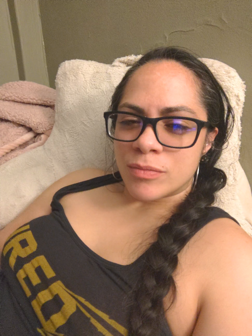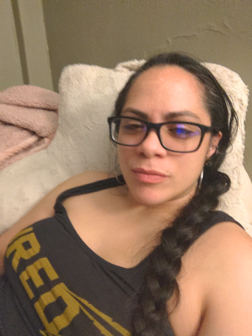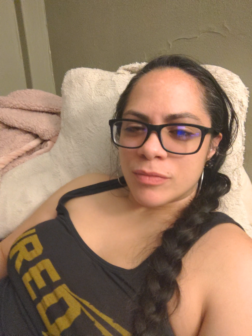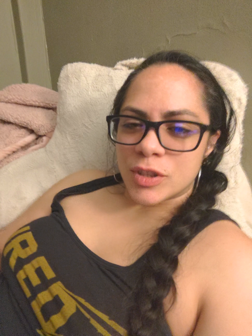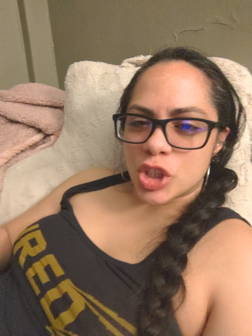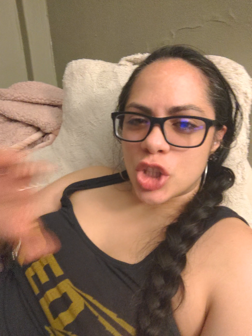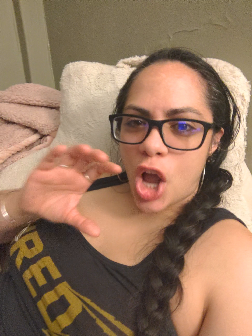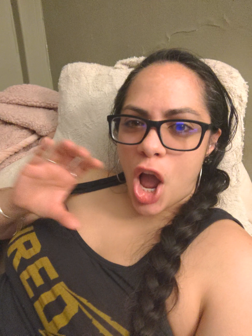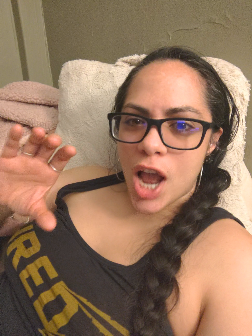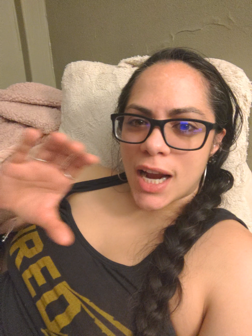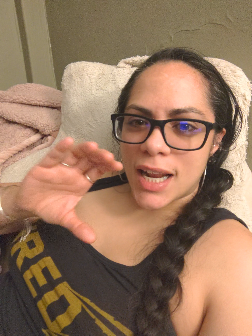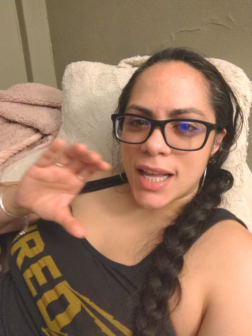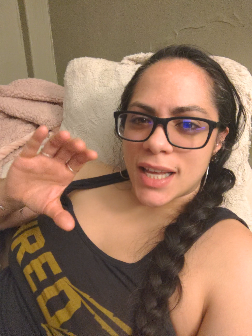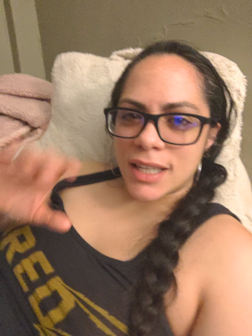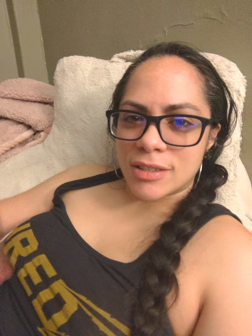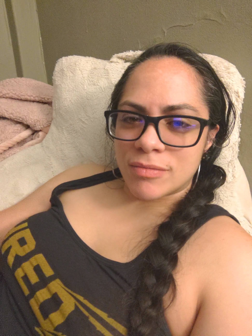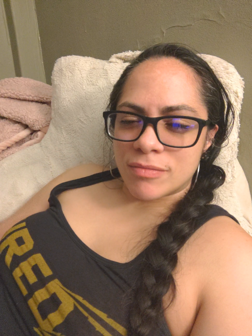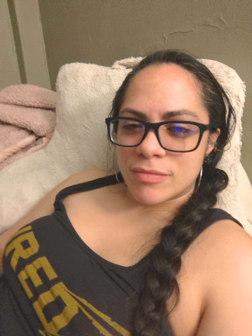chocolate